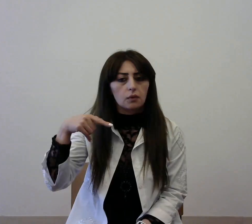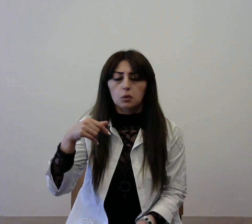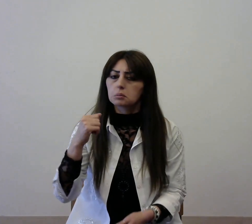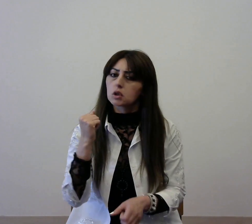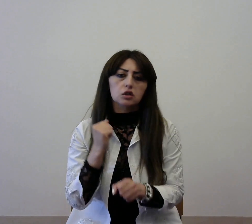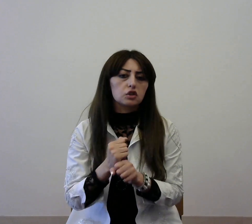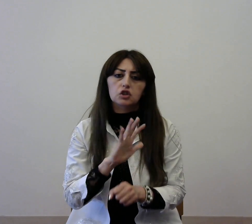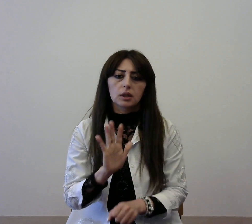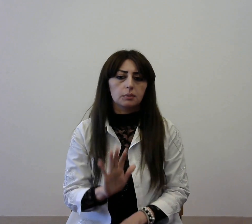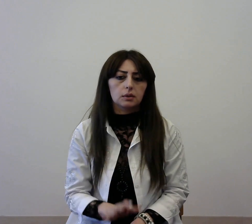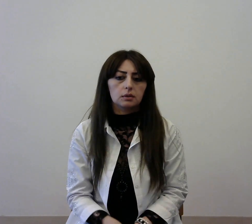işləmir